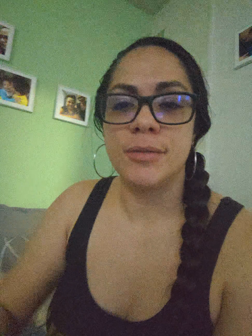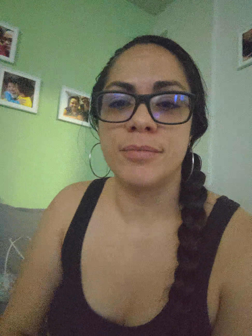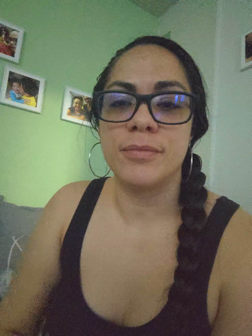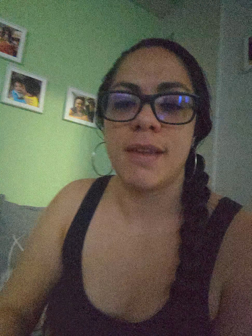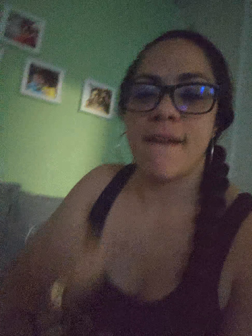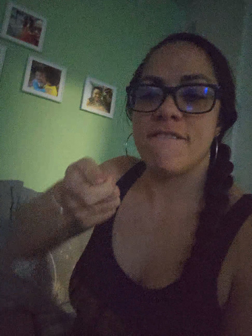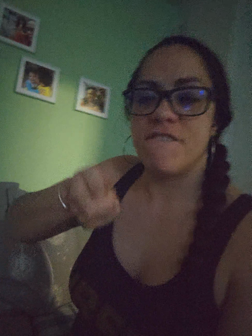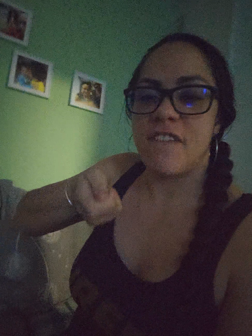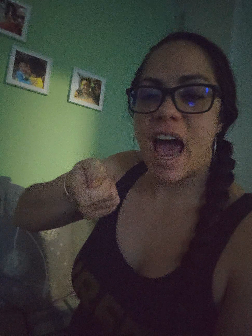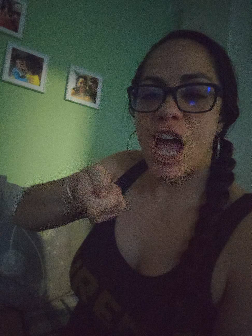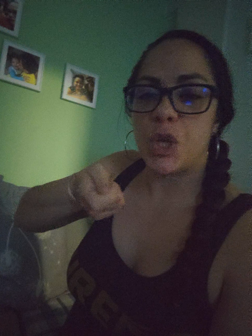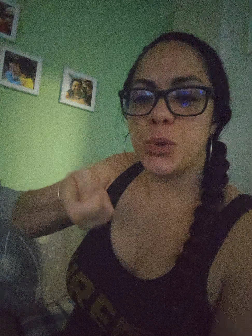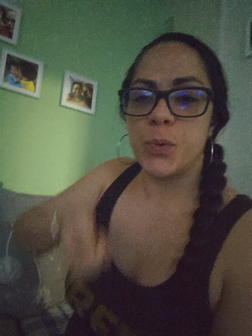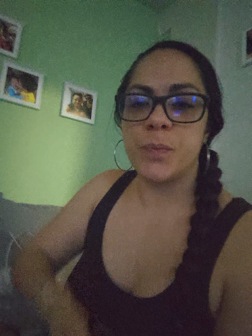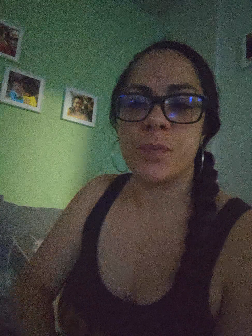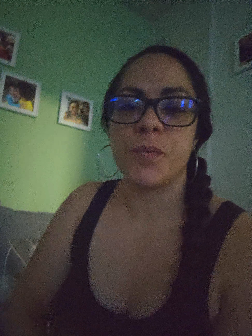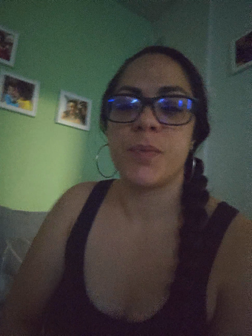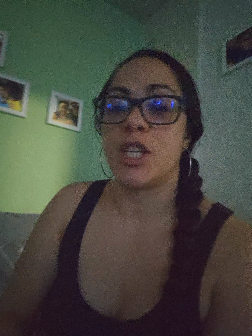vacuum